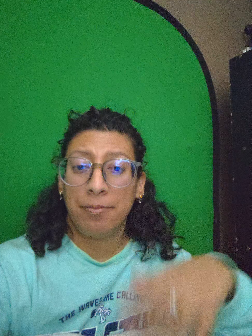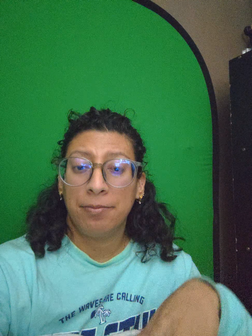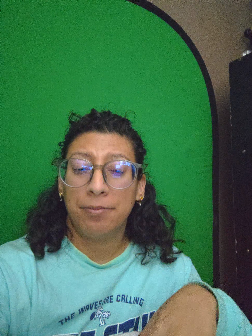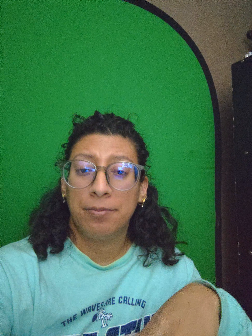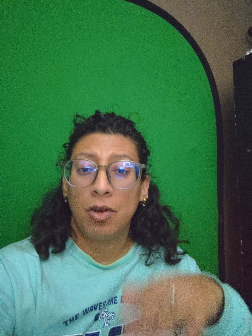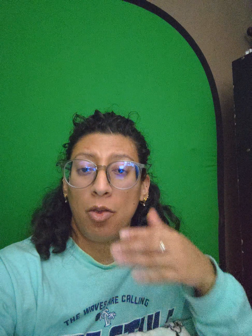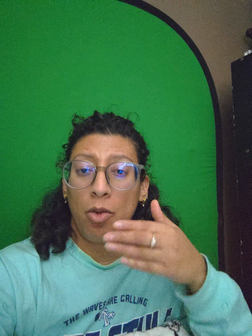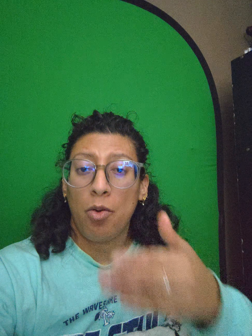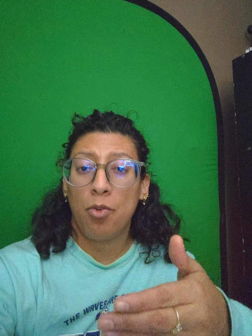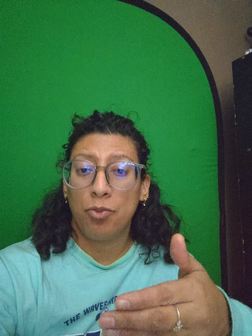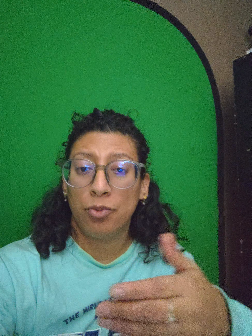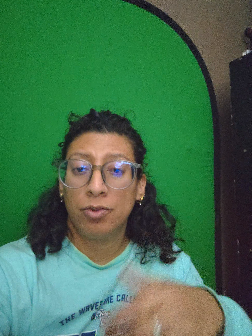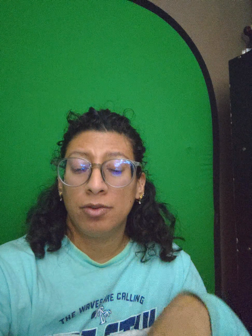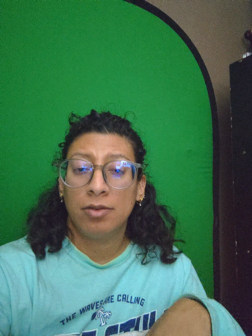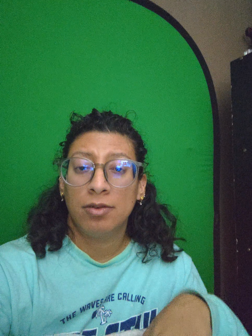close